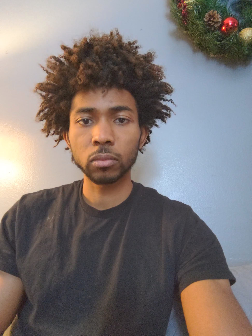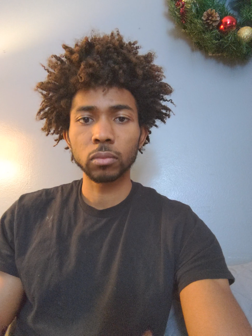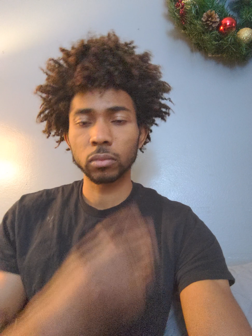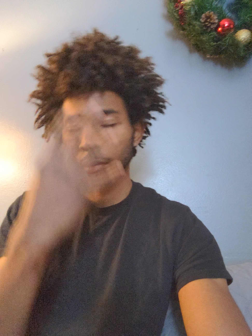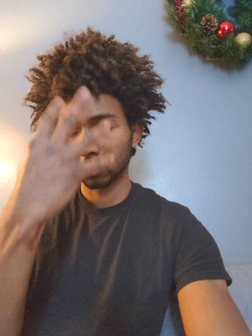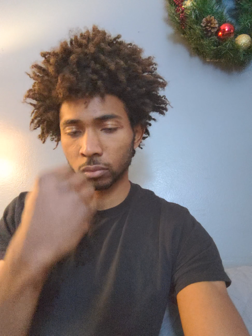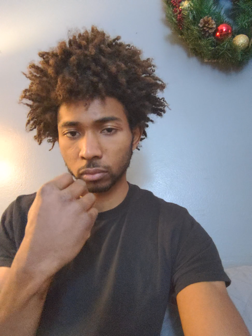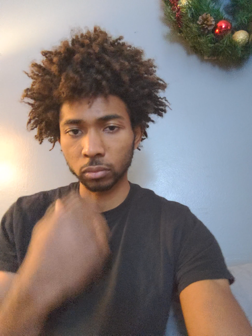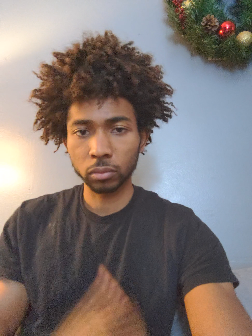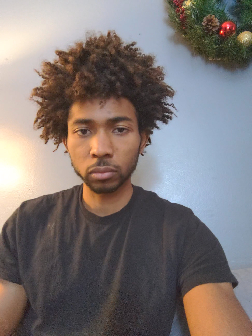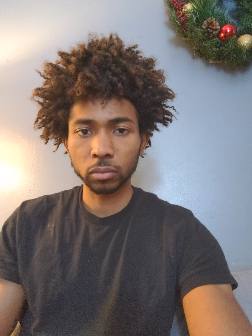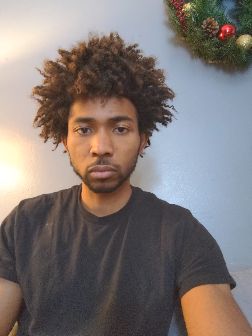sleepy